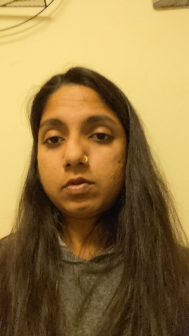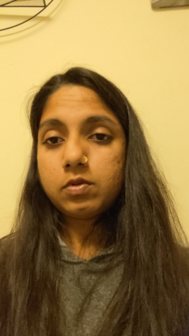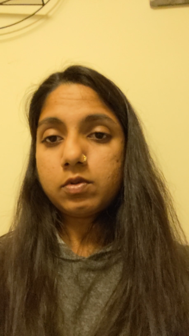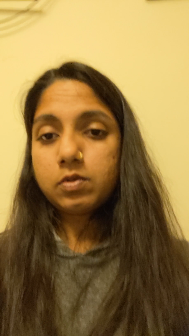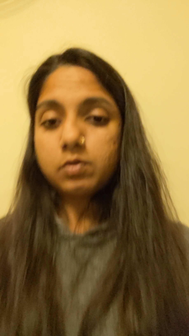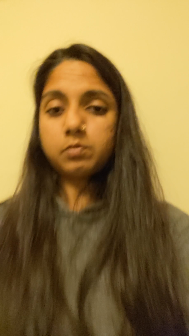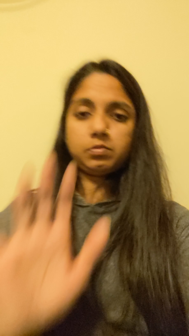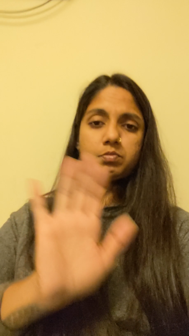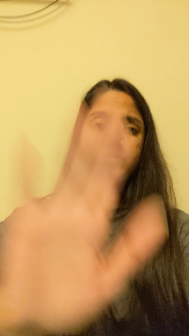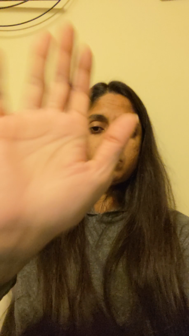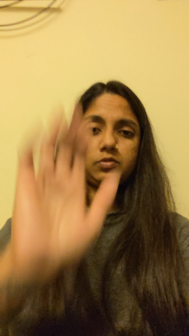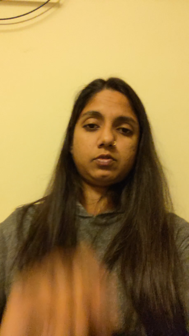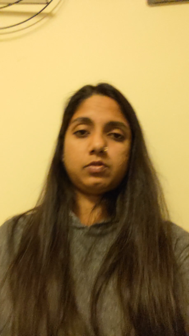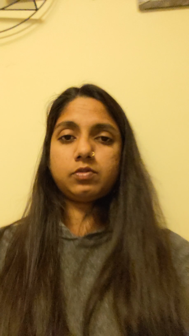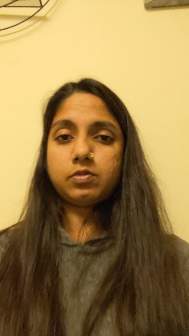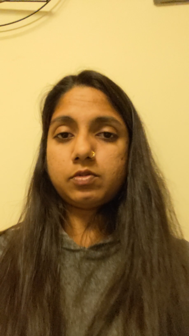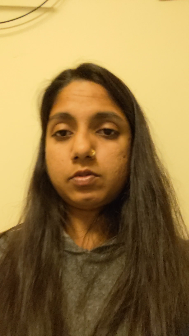push